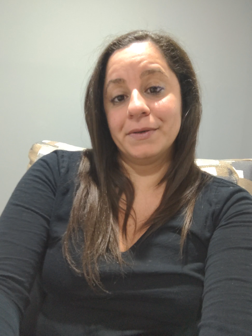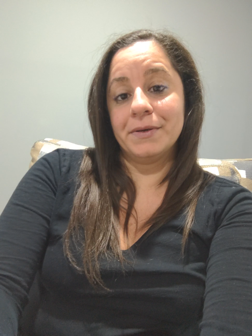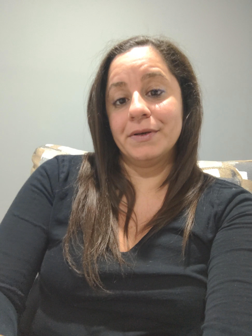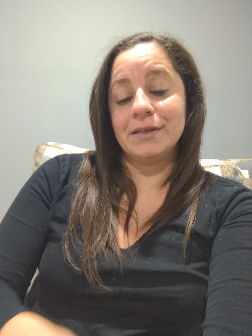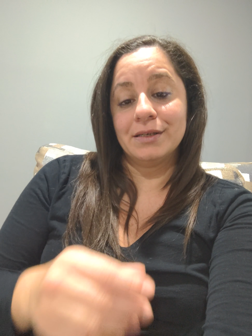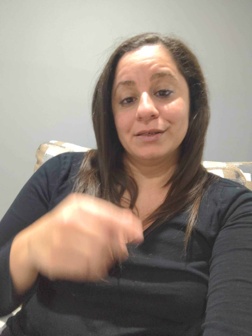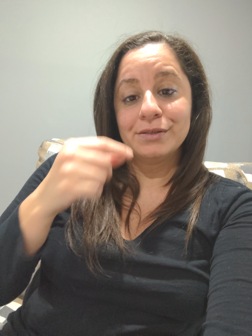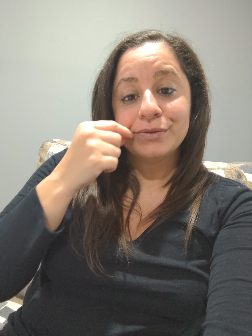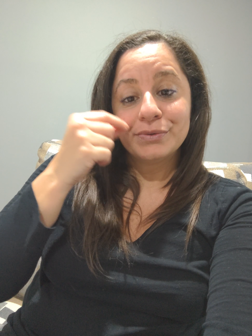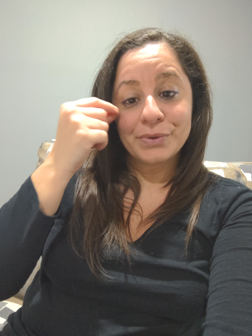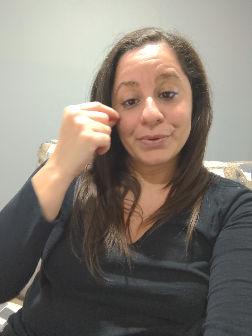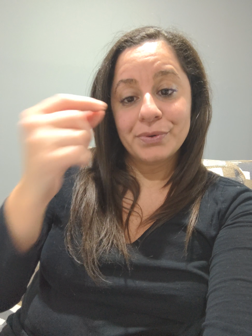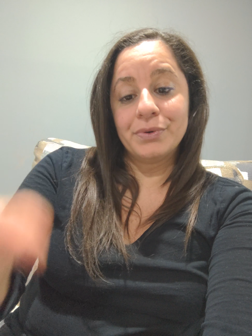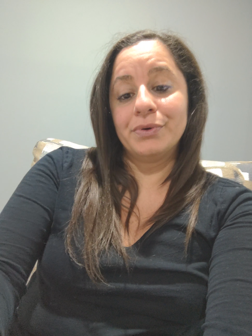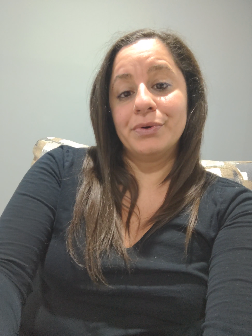store